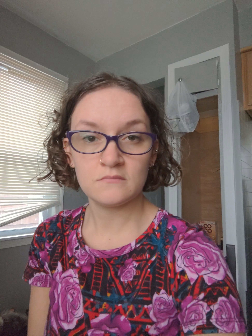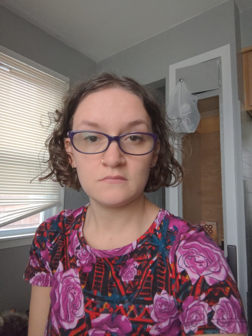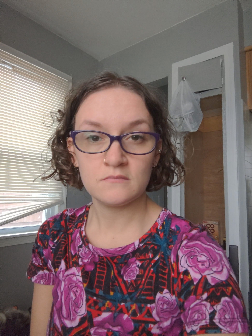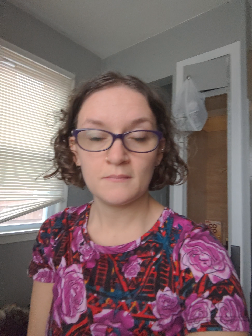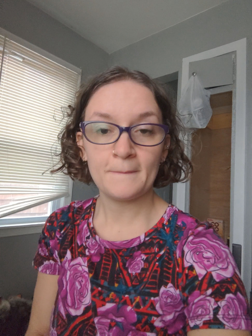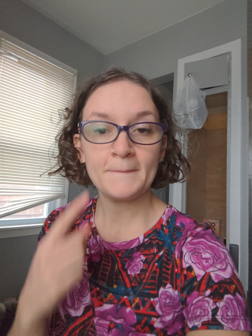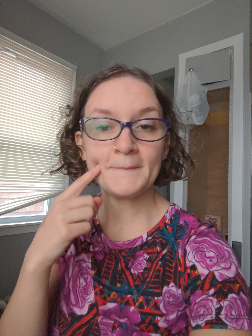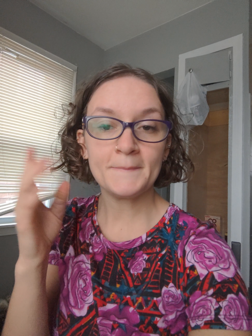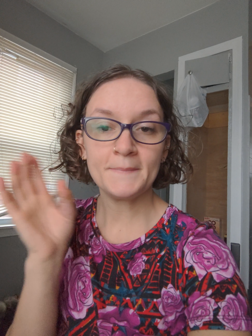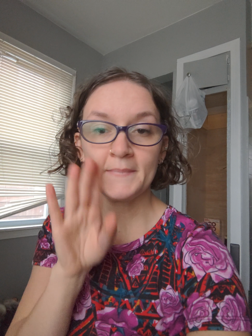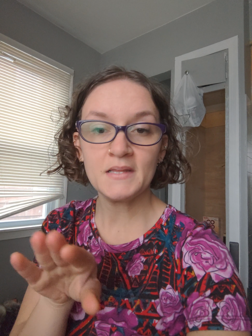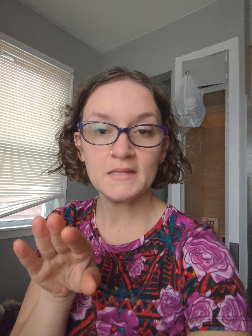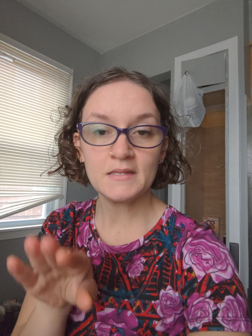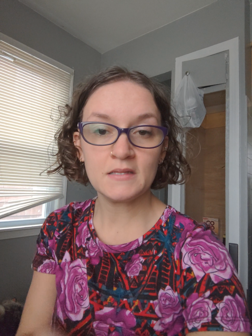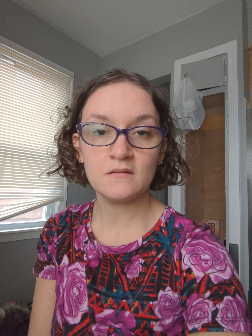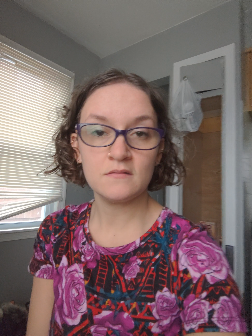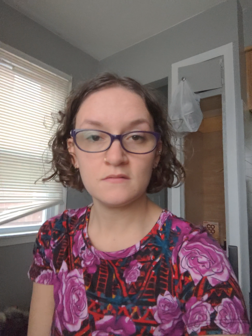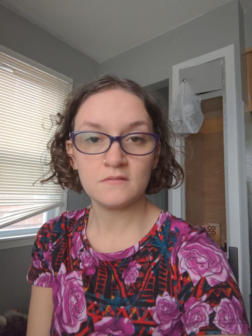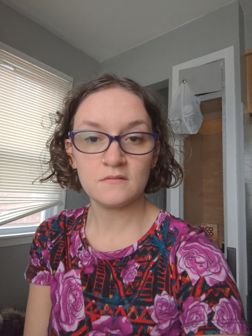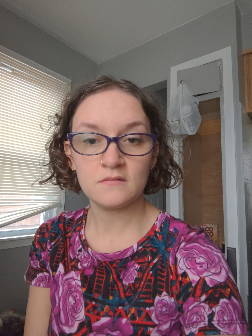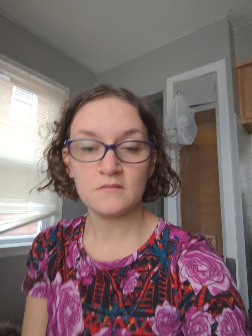bee